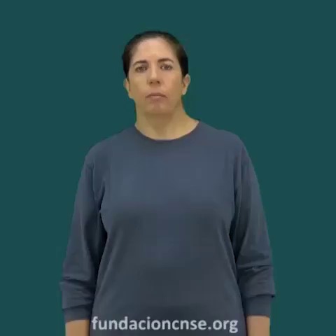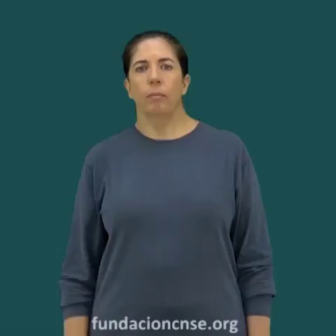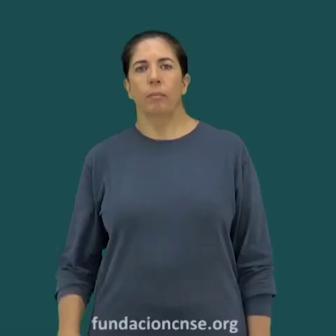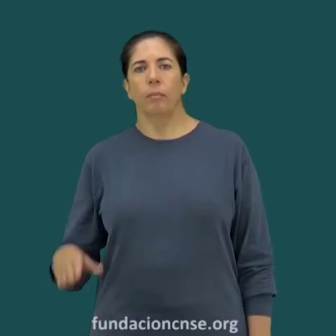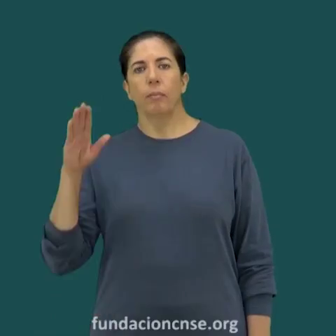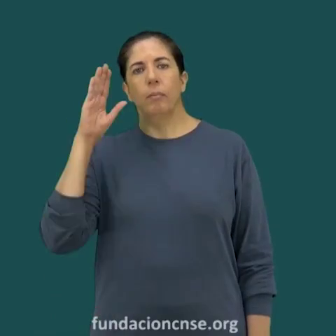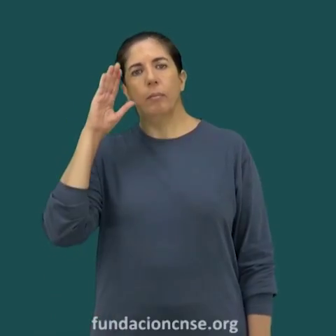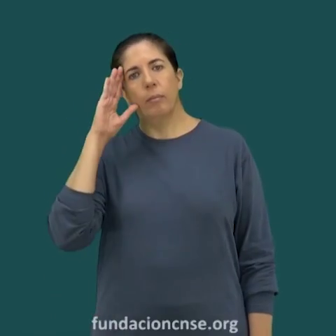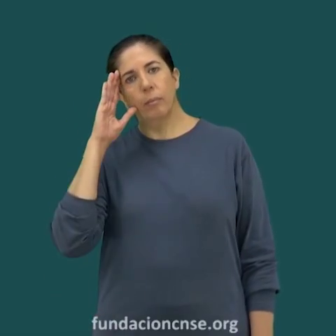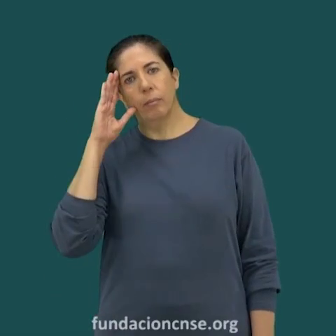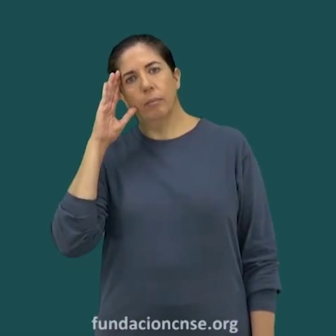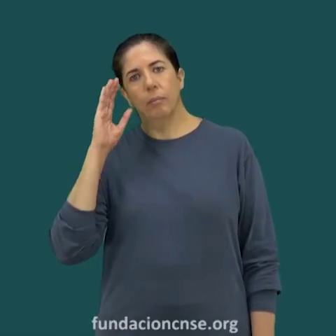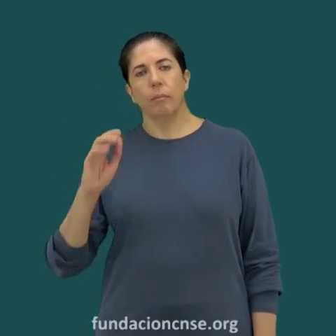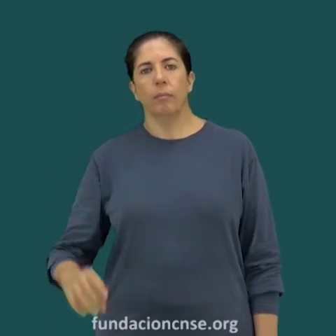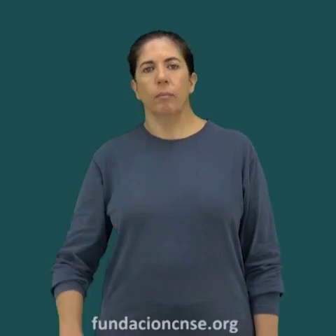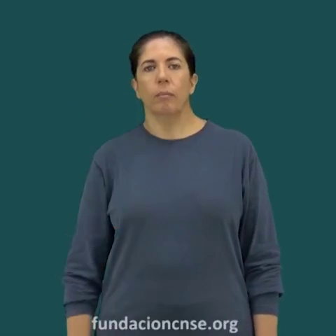dormir